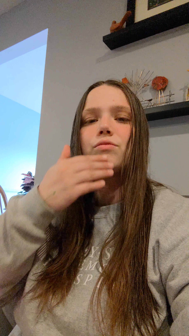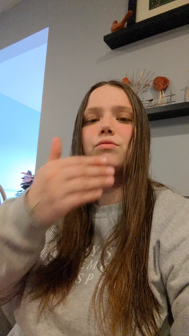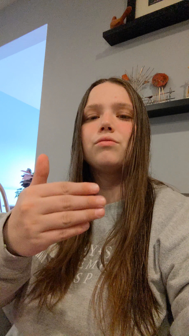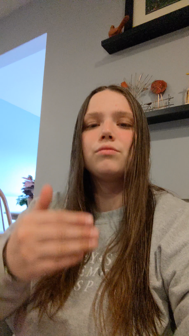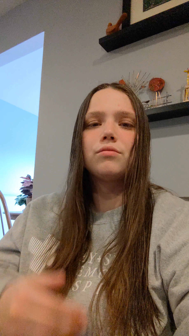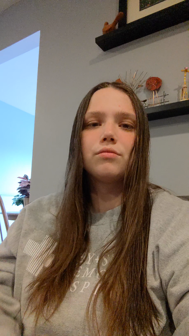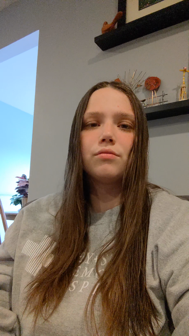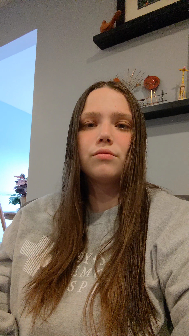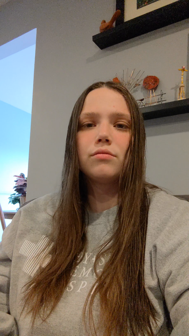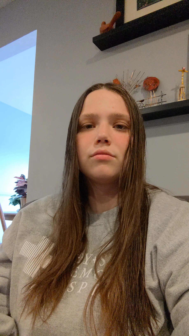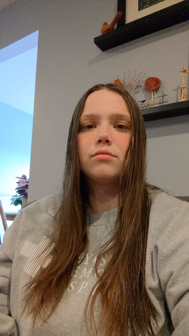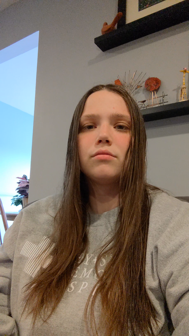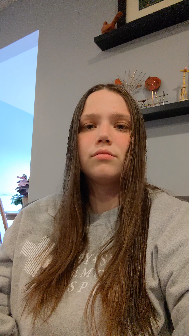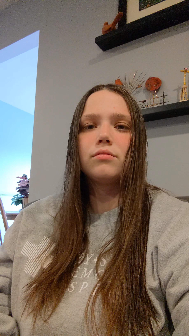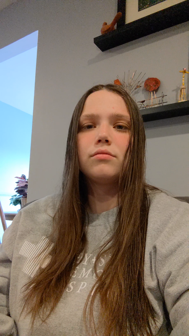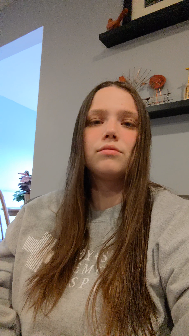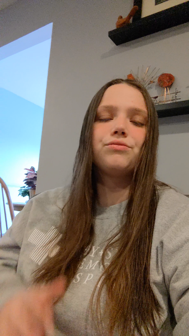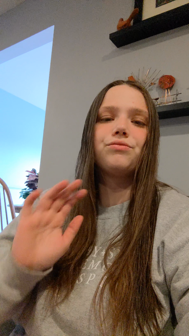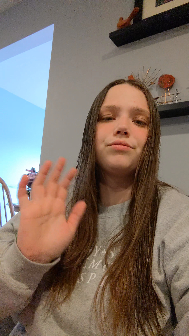cheese